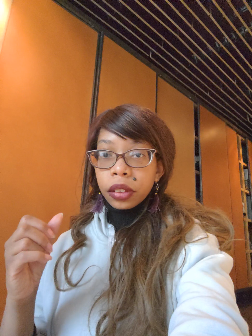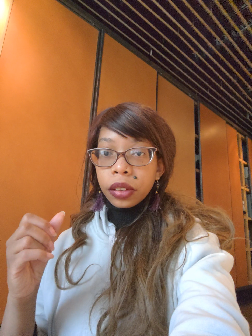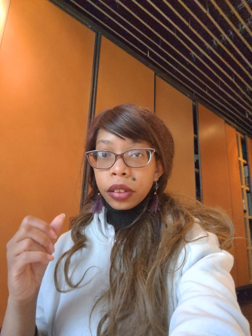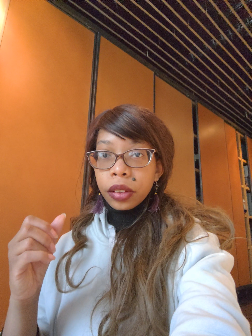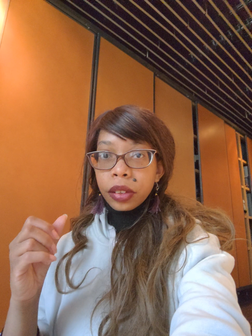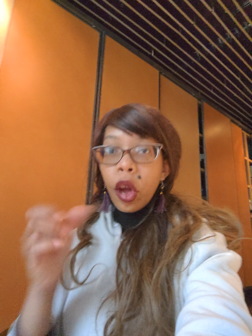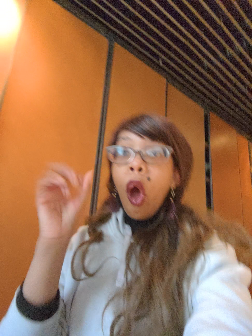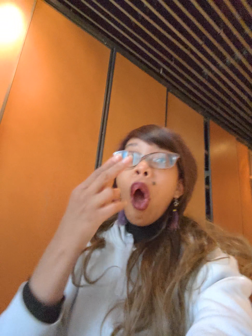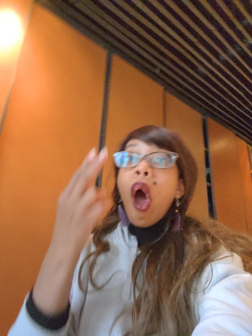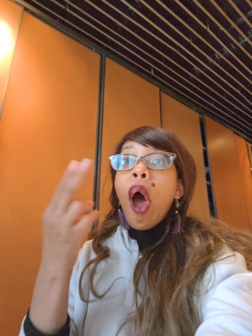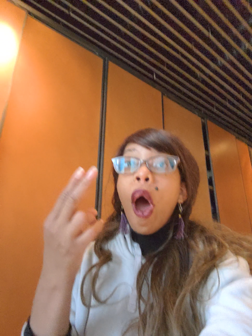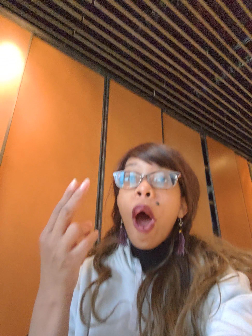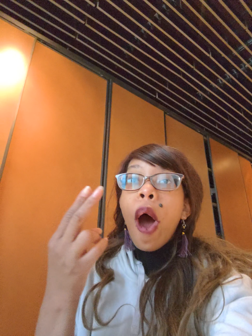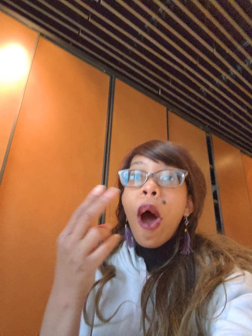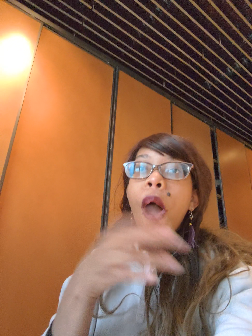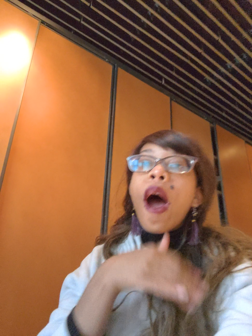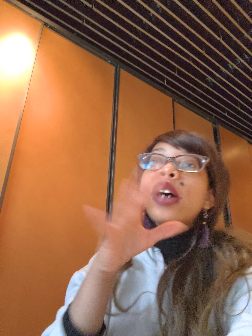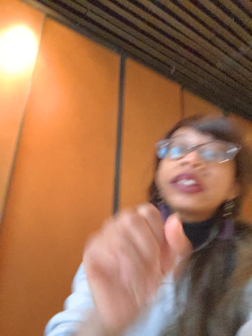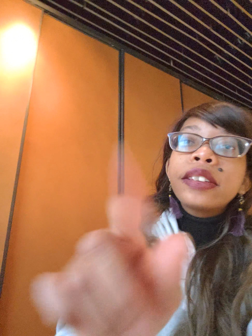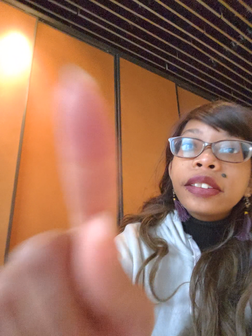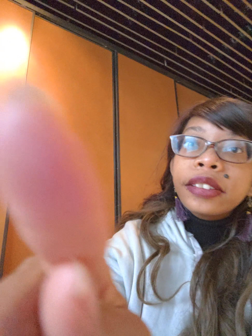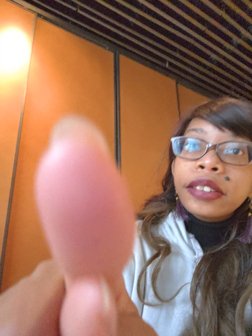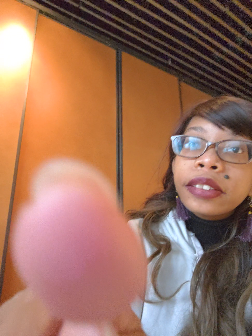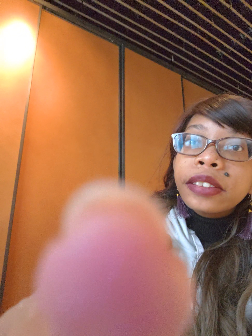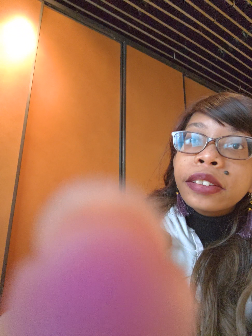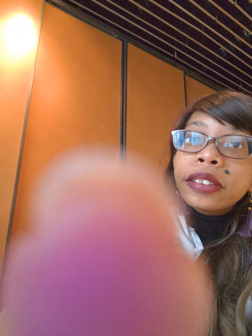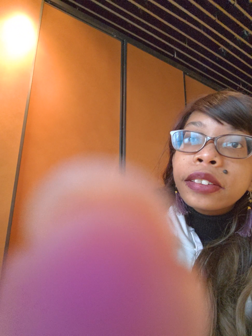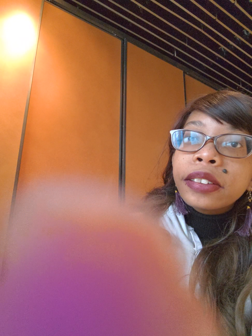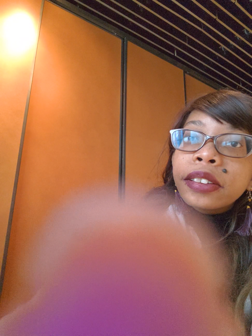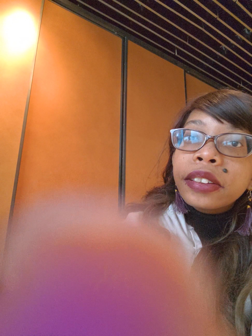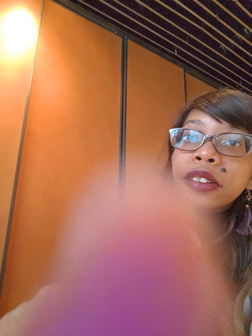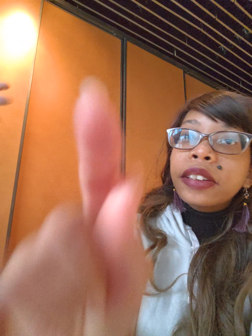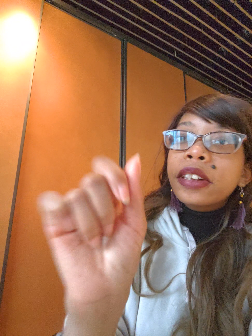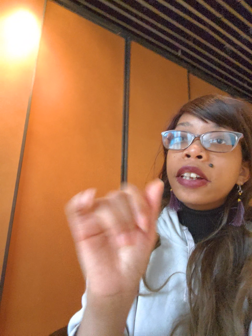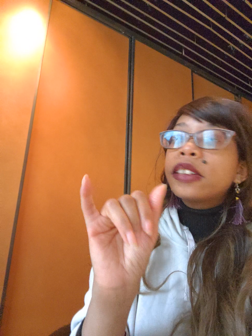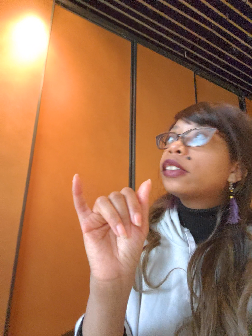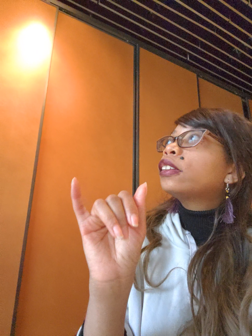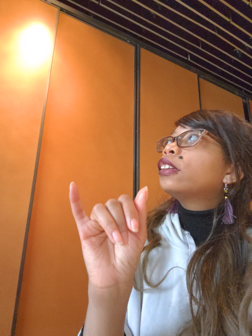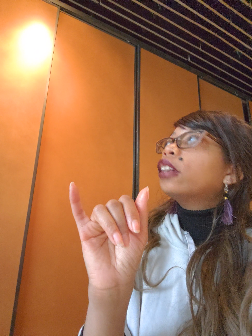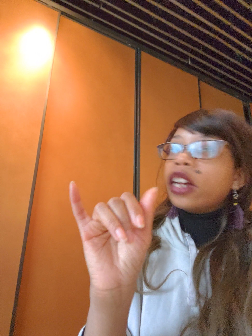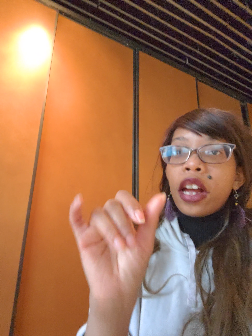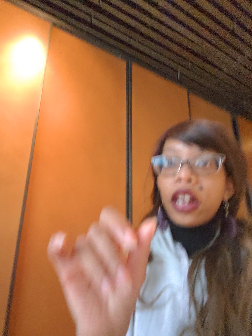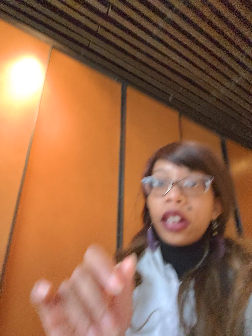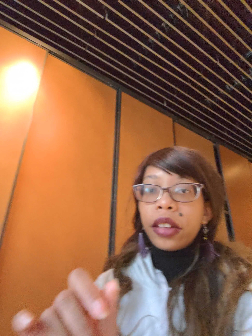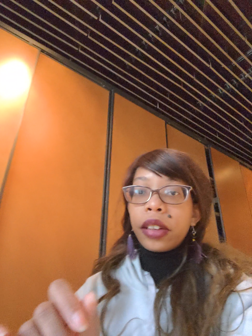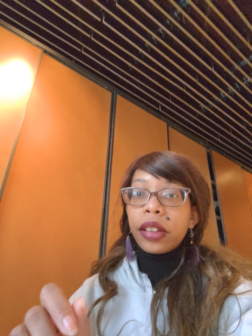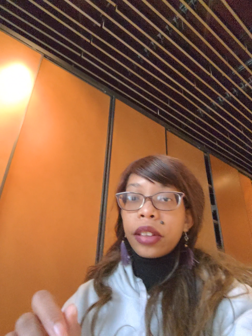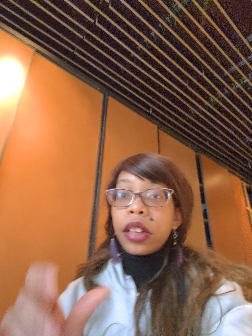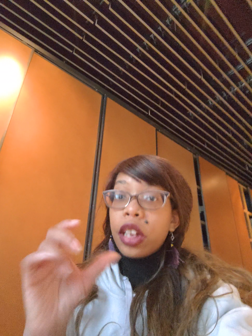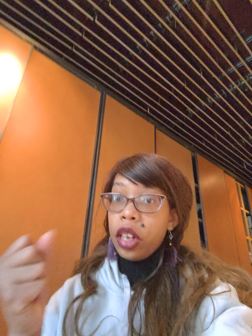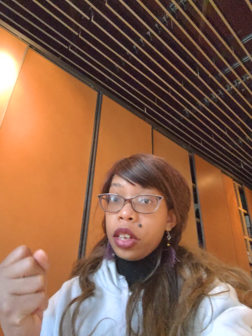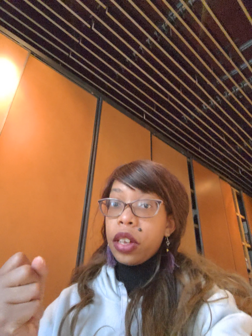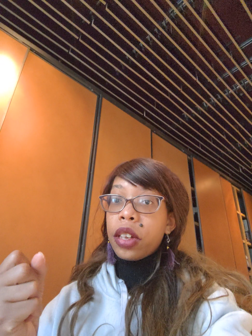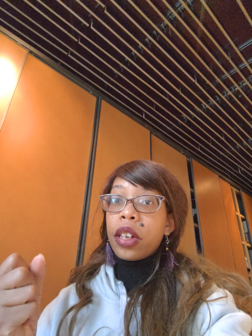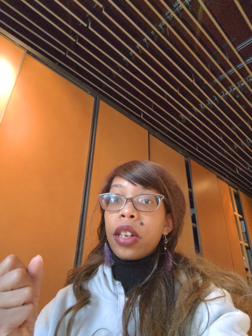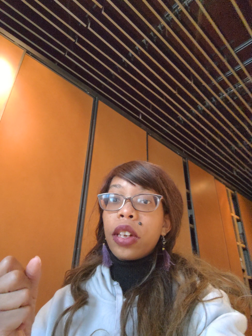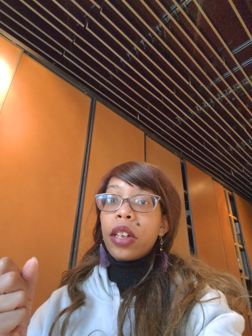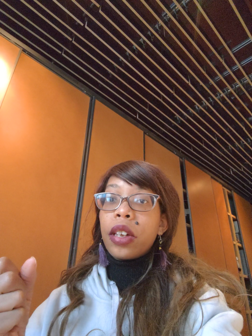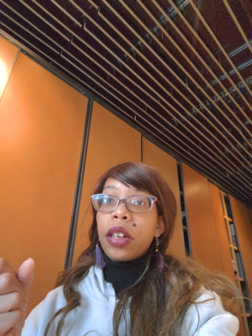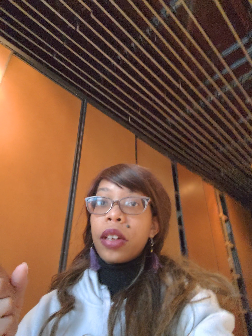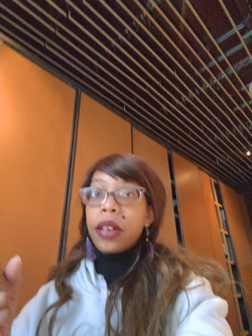eye